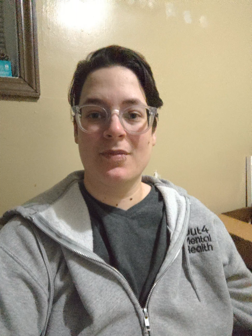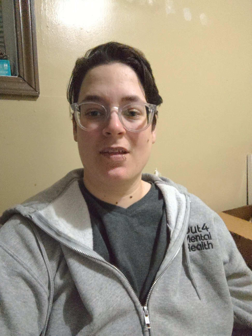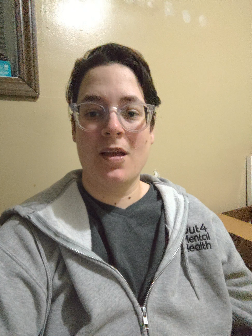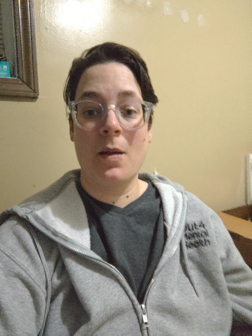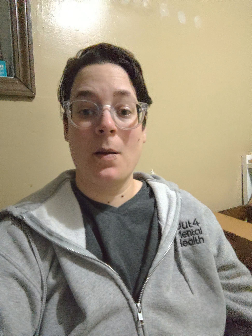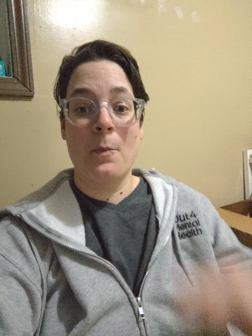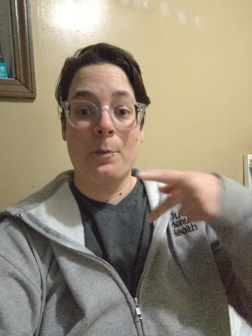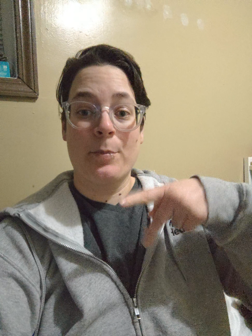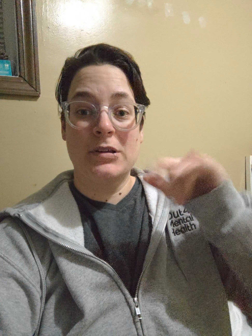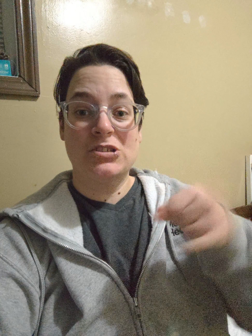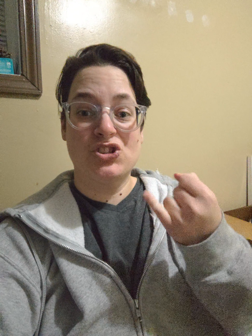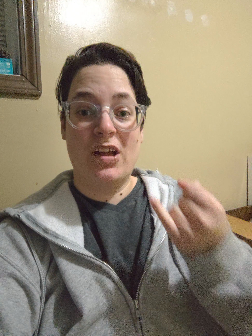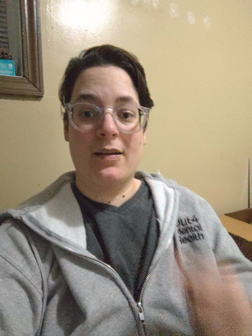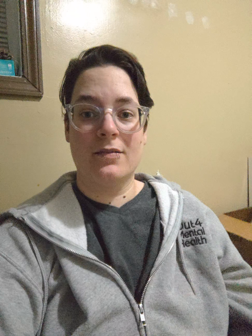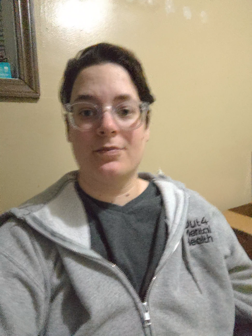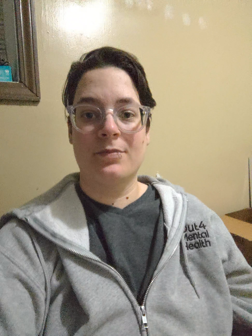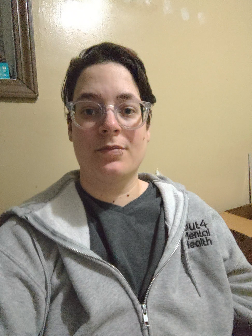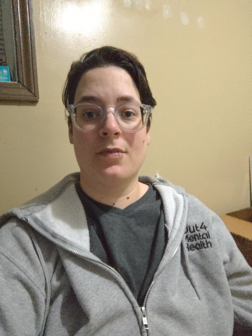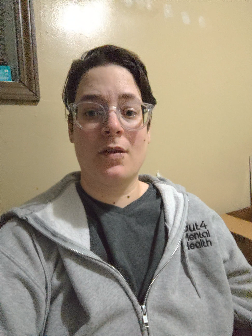pajamas